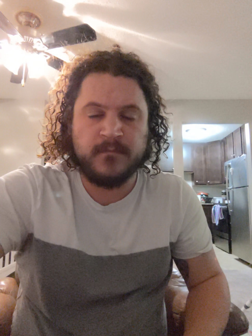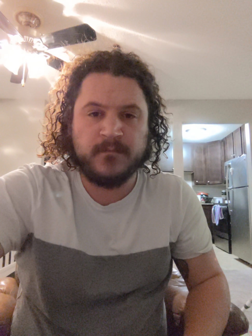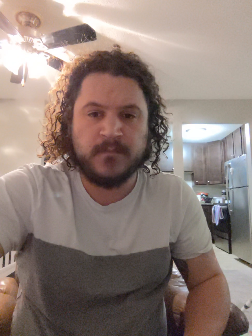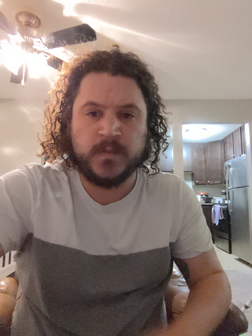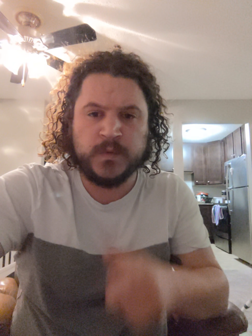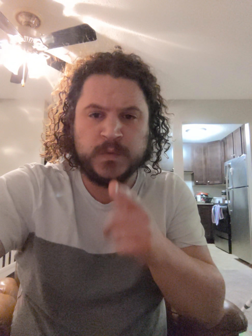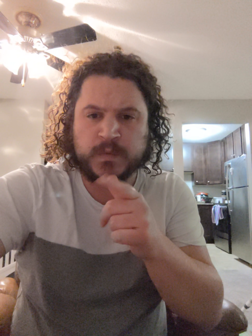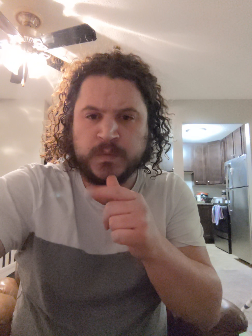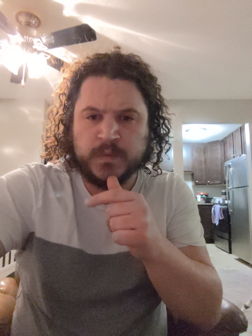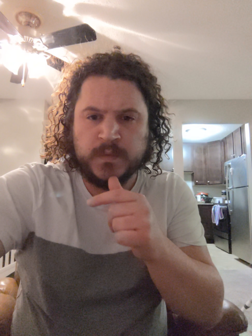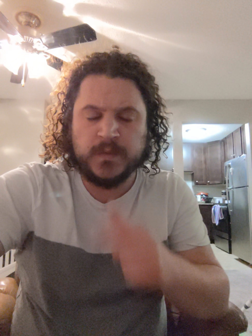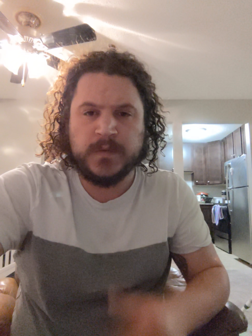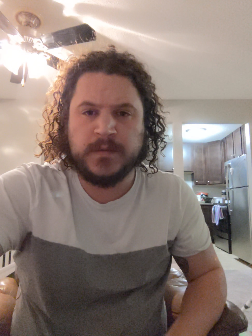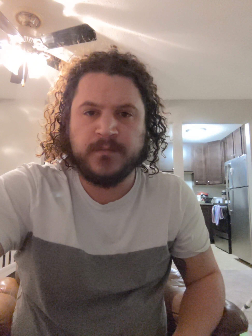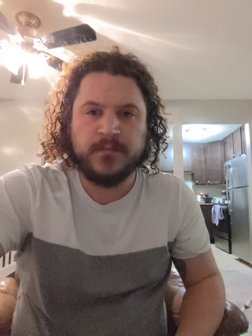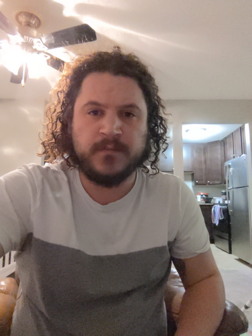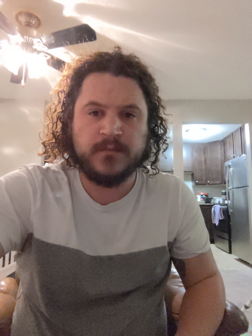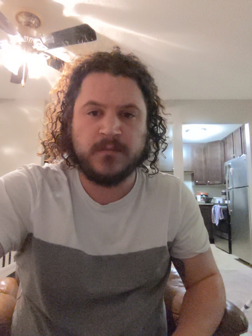who